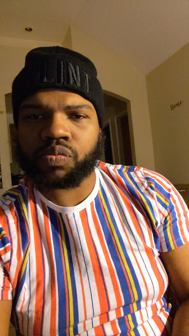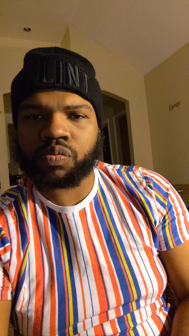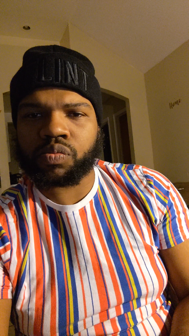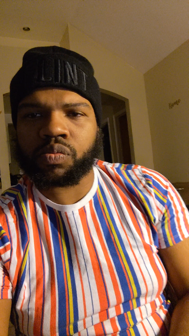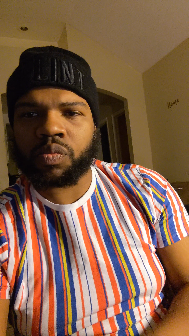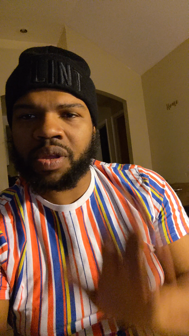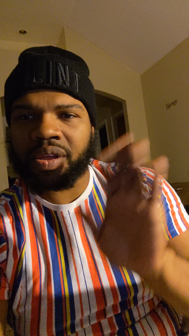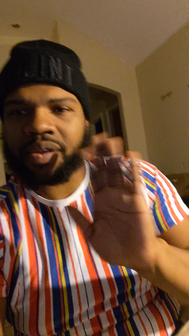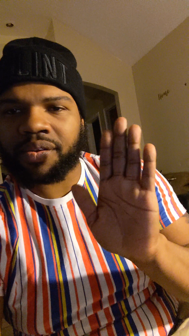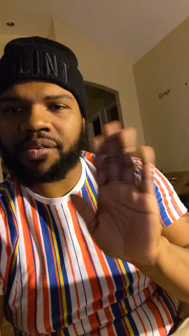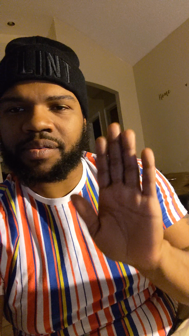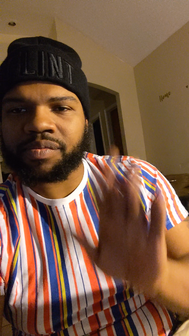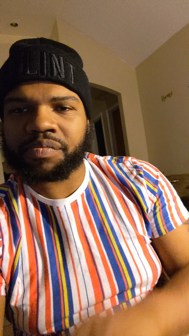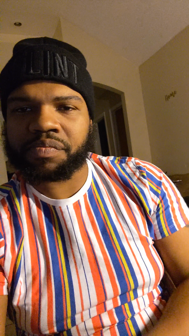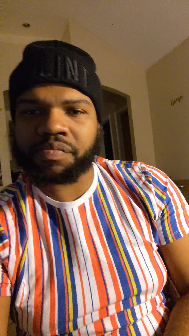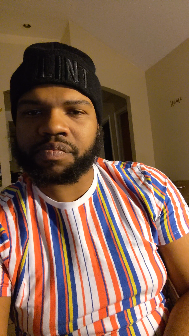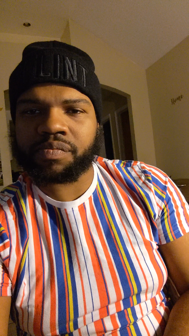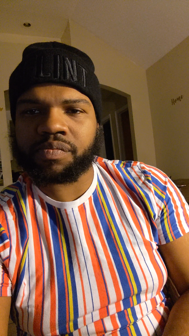hi